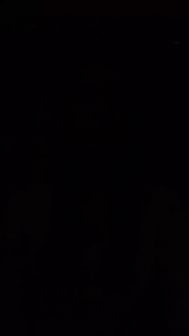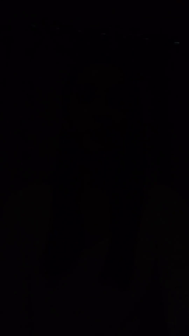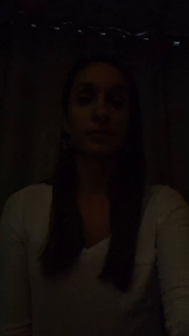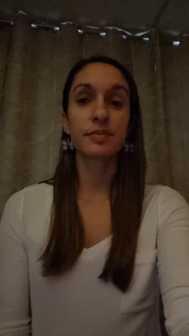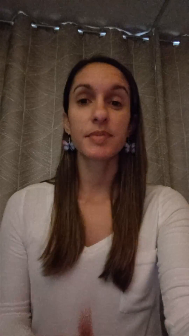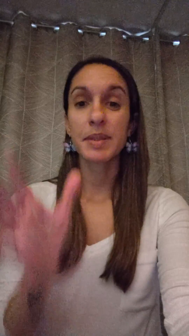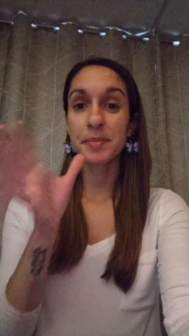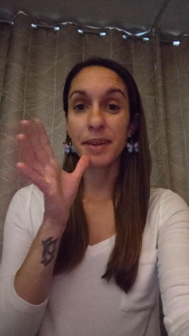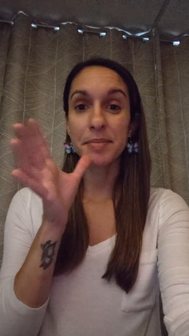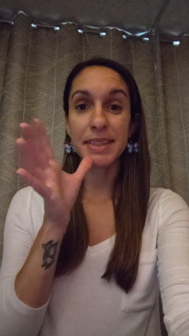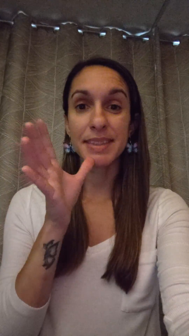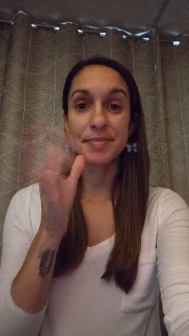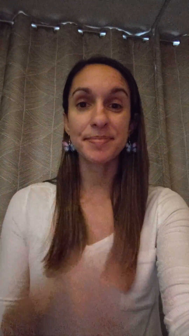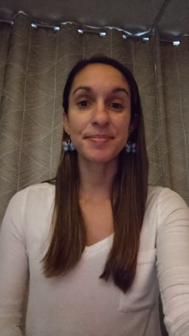mommy